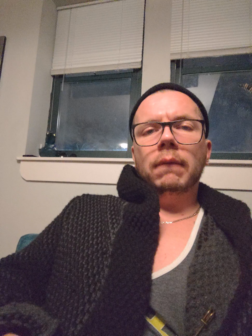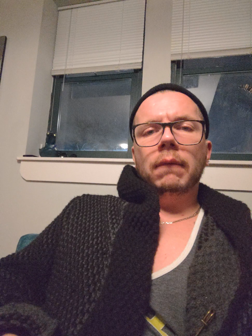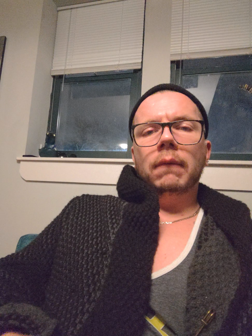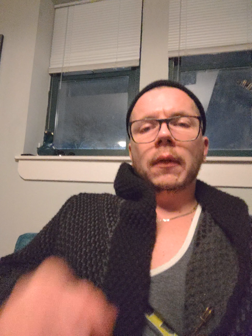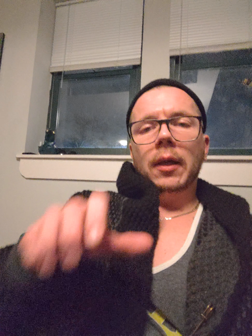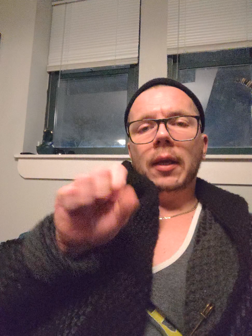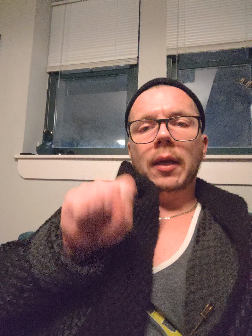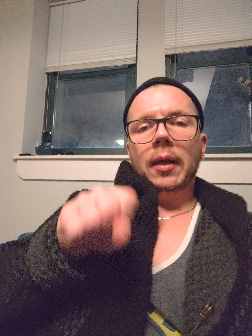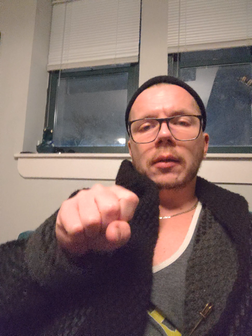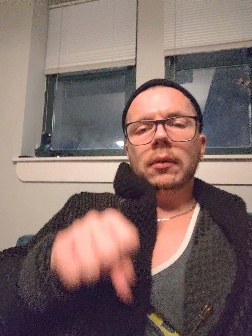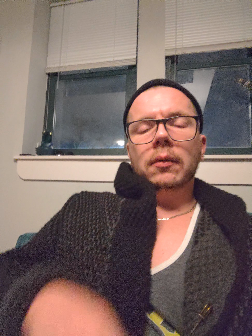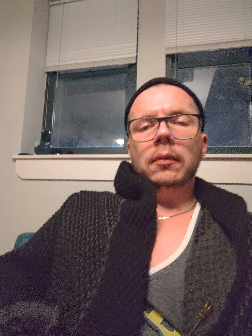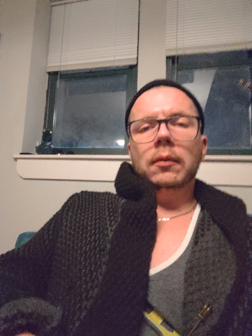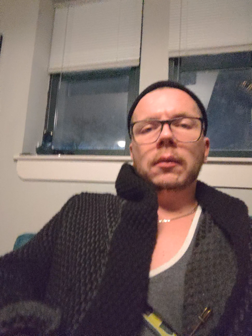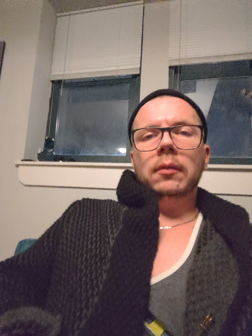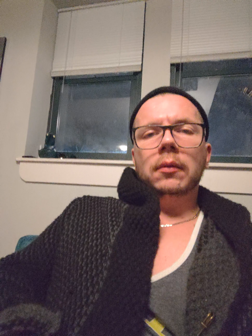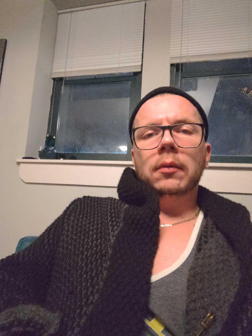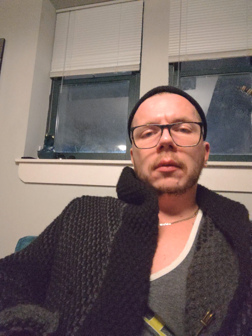yes